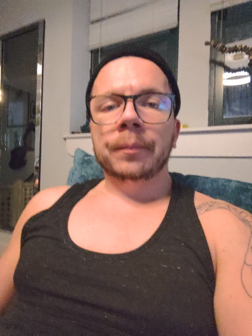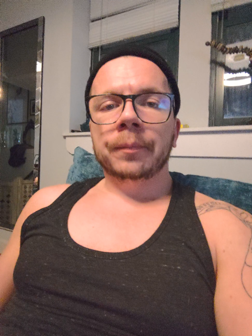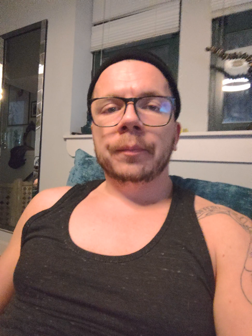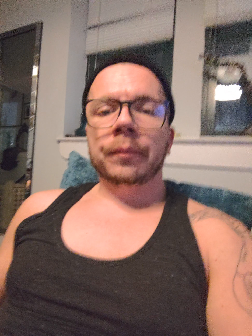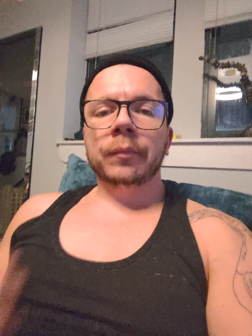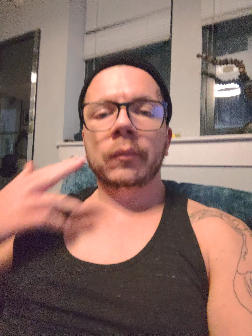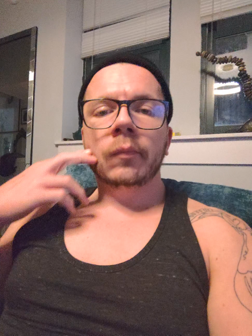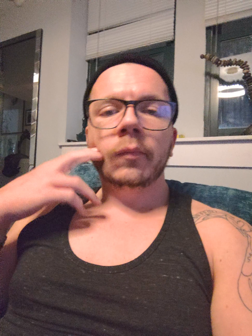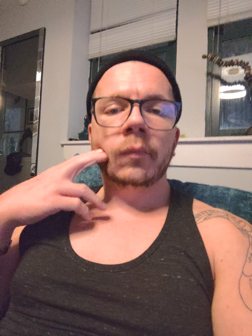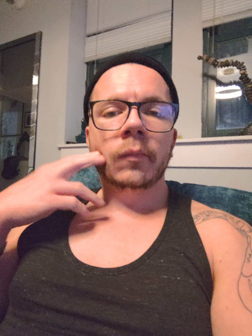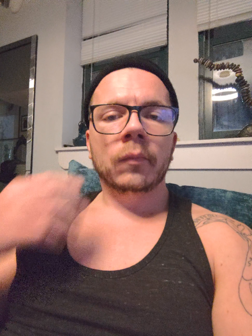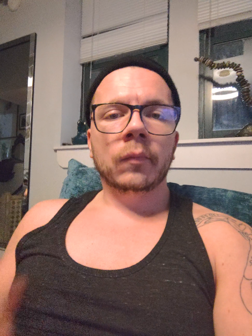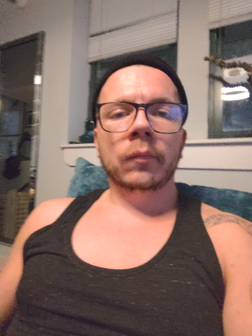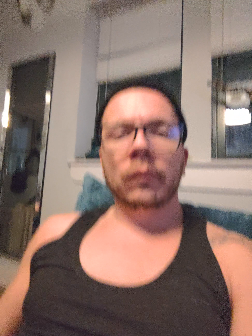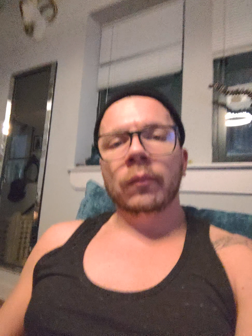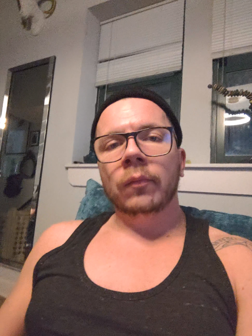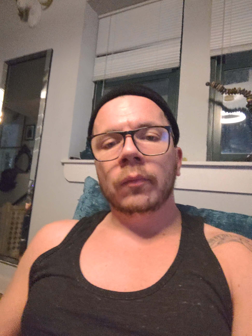gum